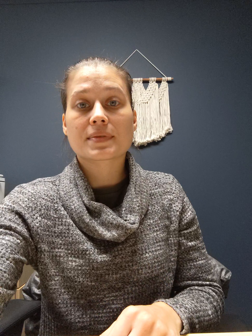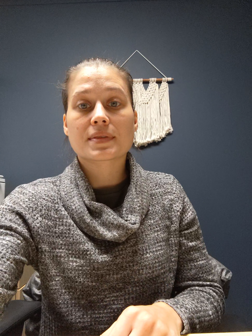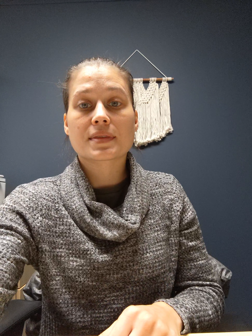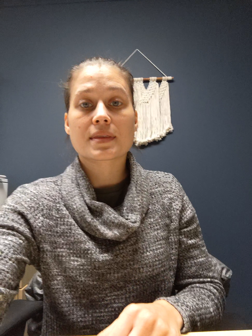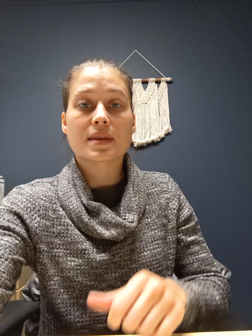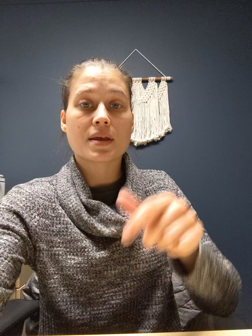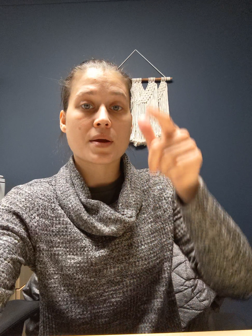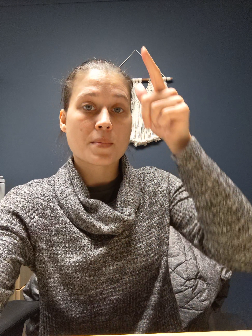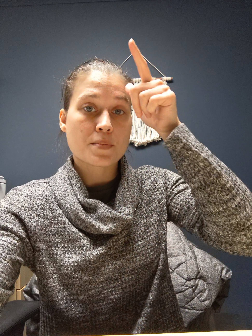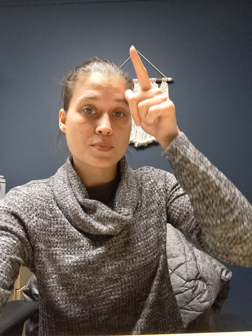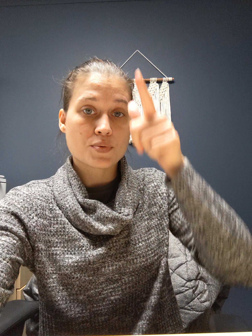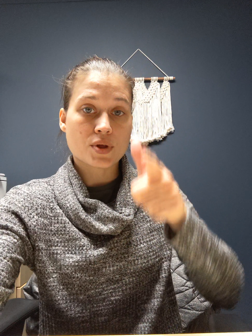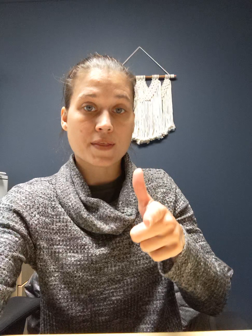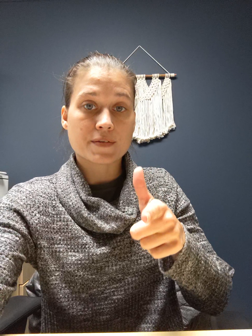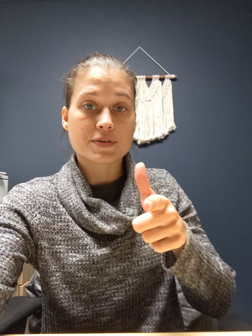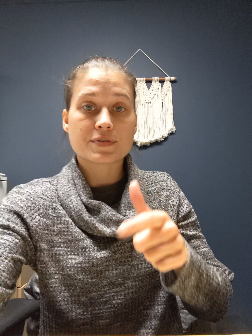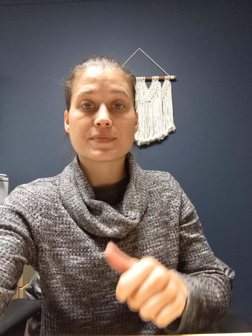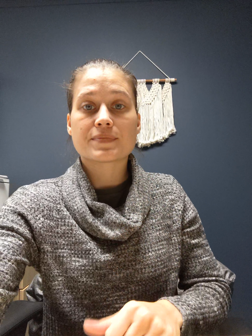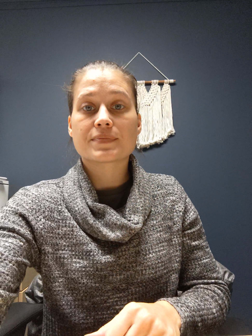brother